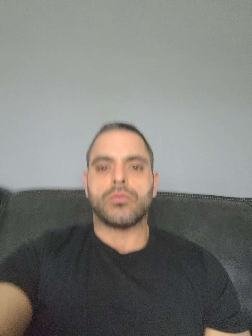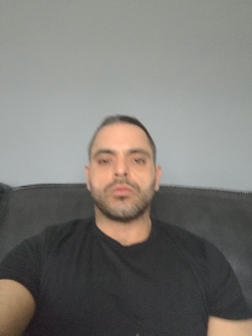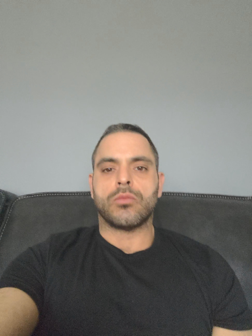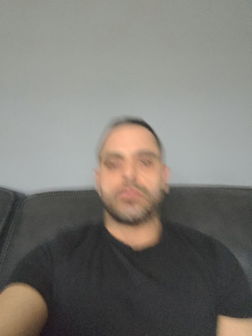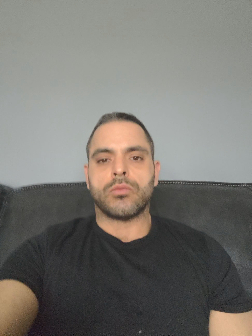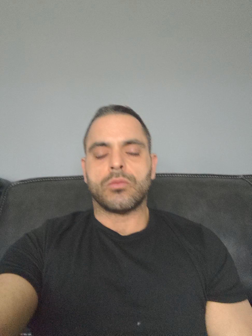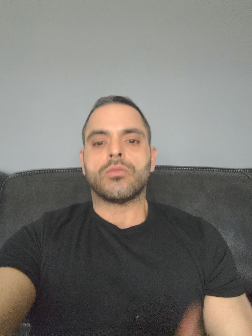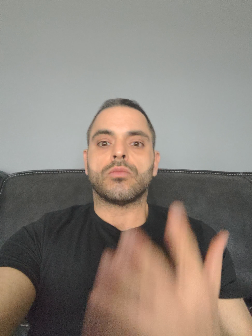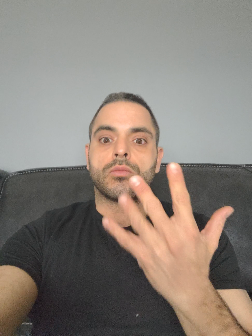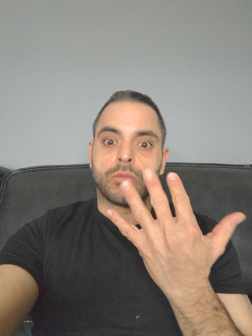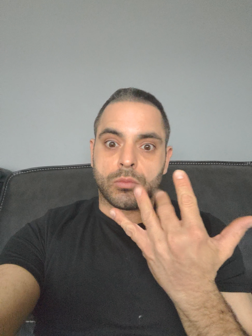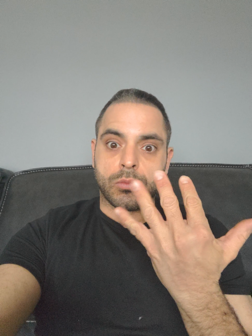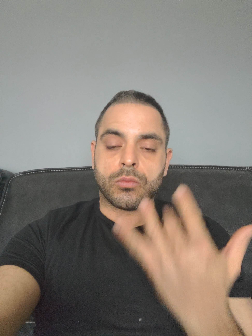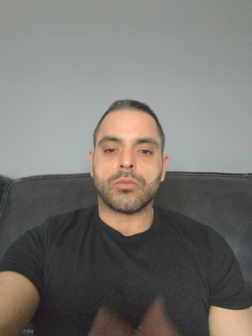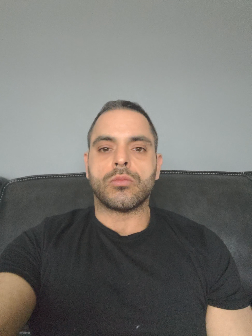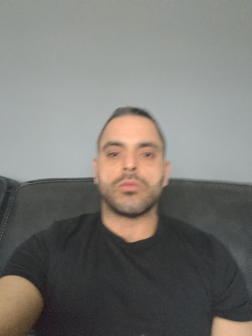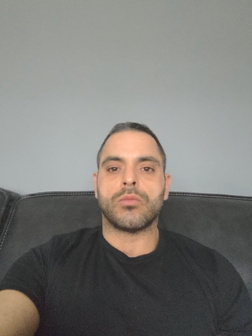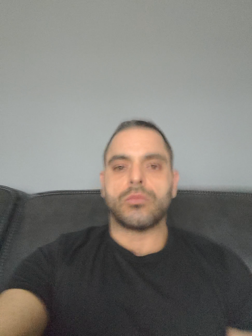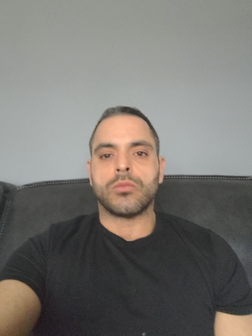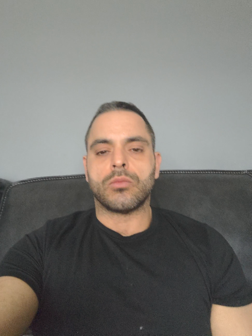wait